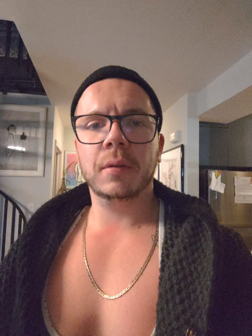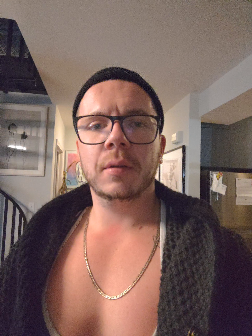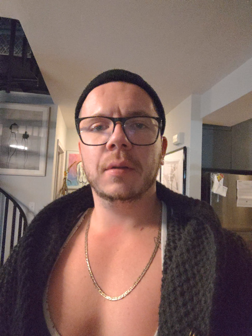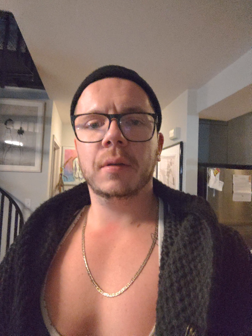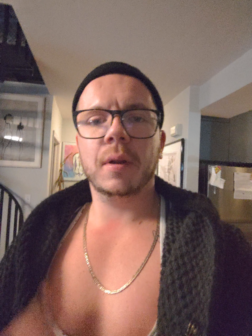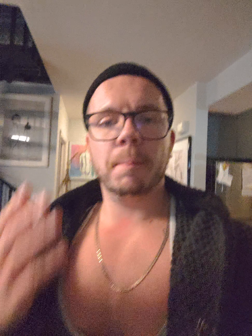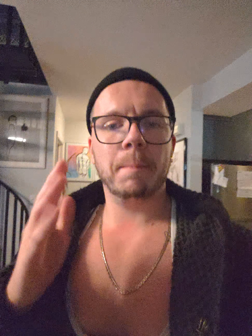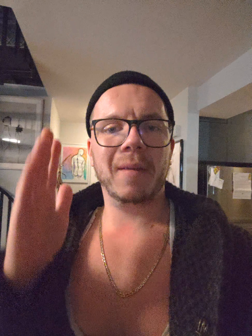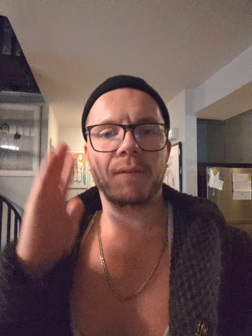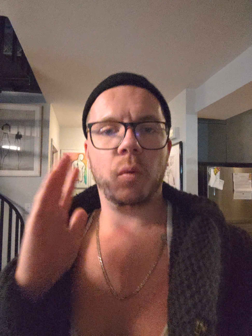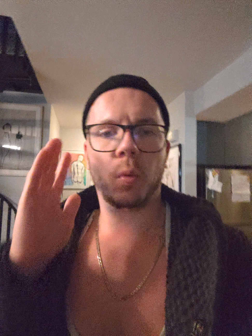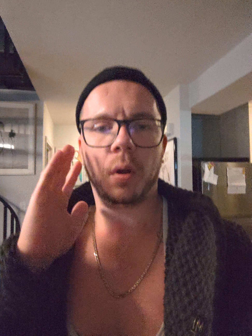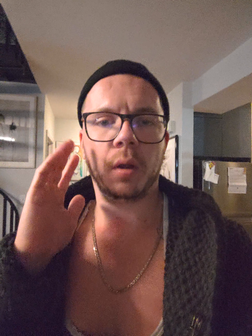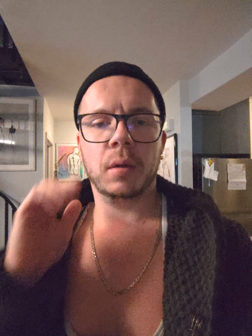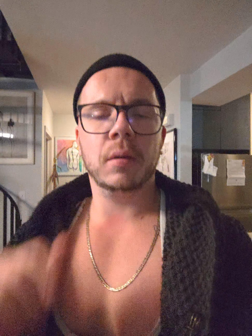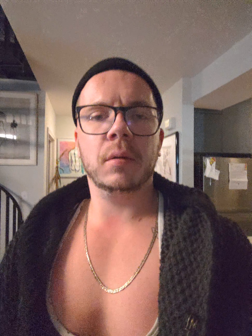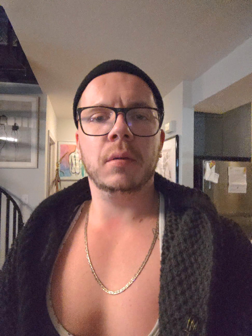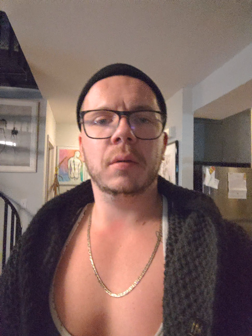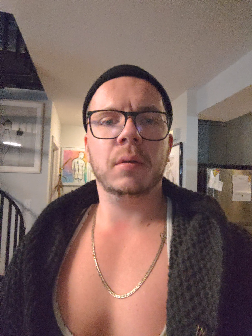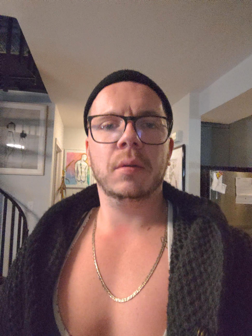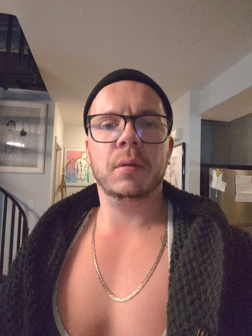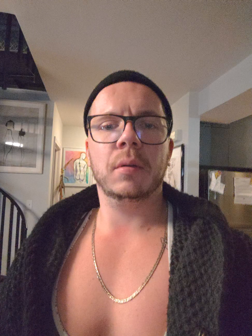before